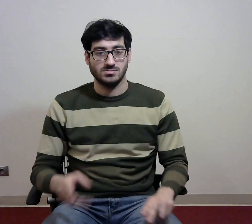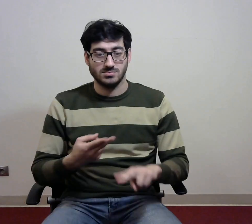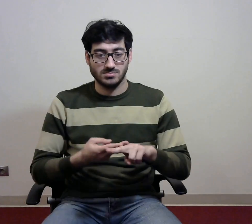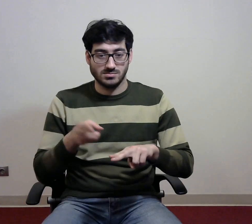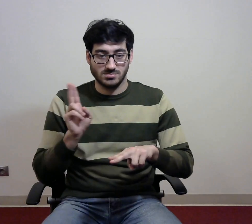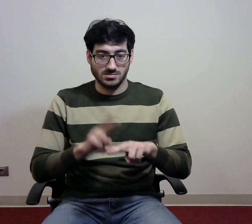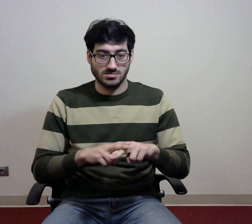bu